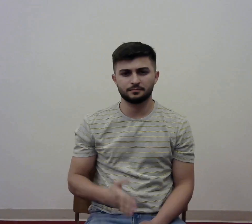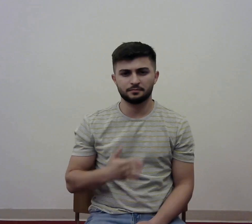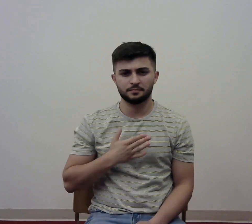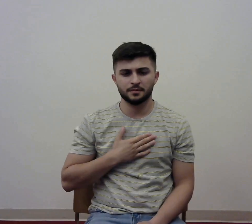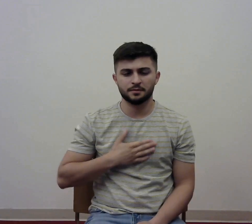mən